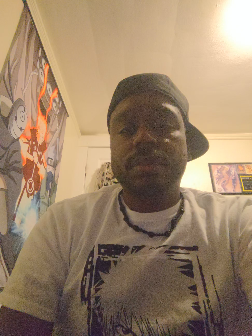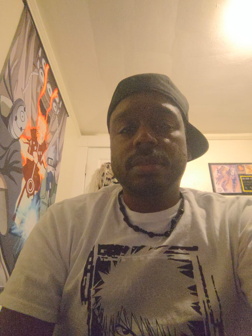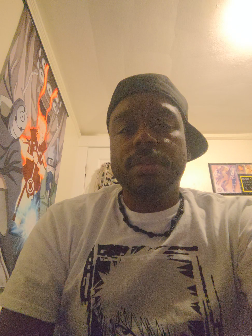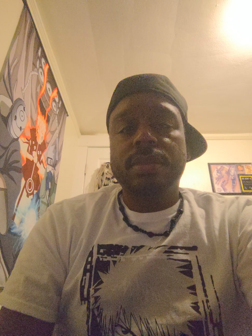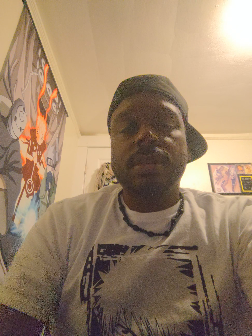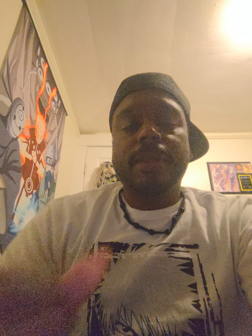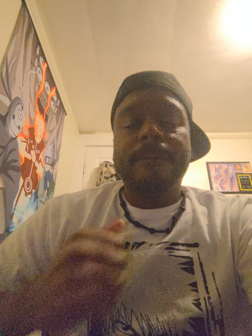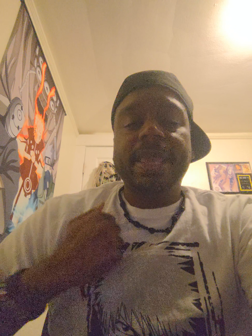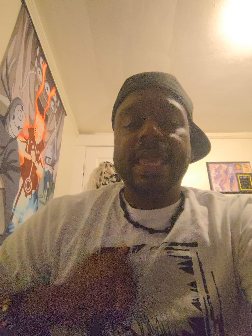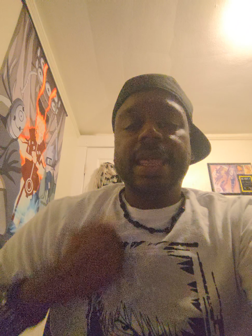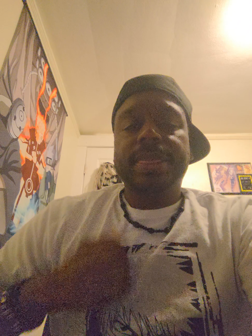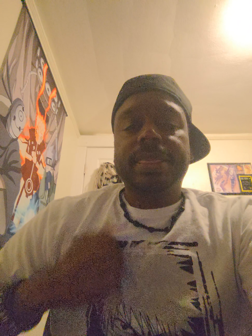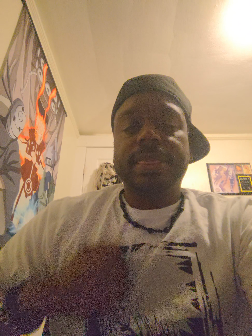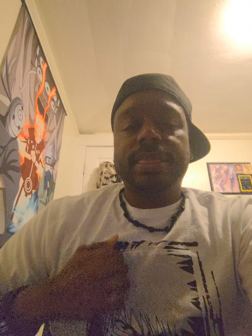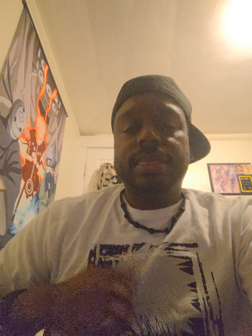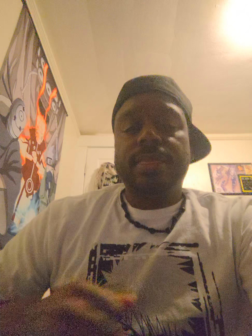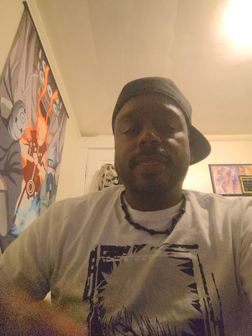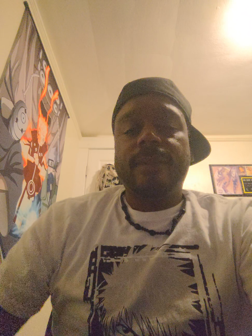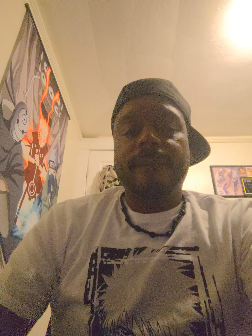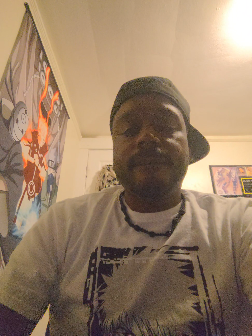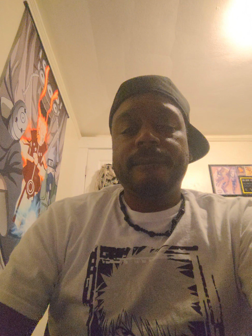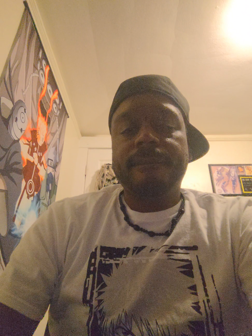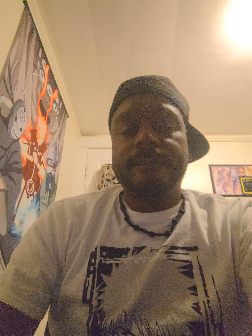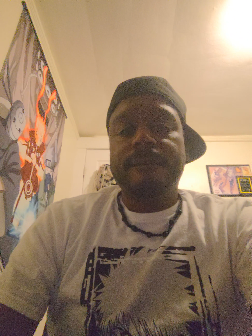bath